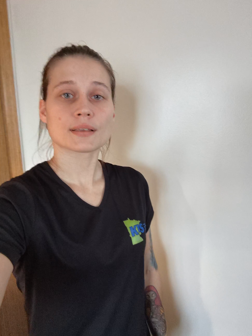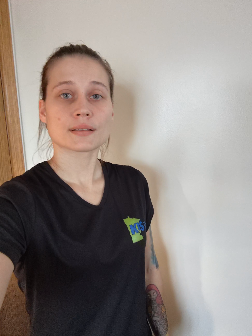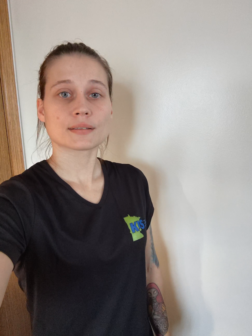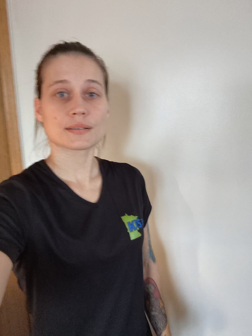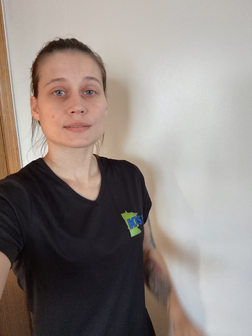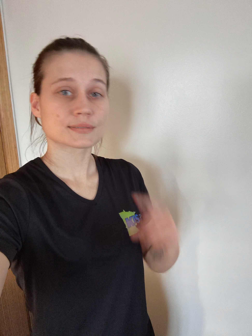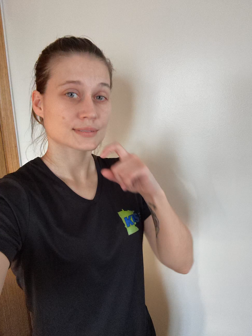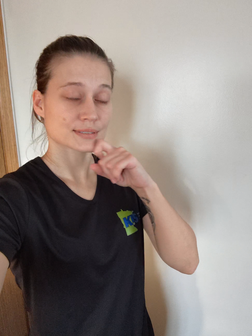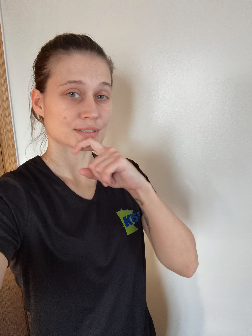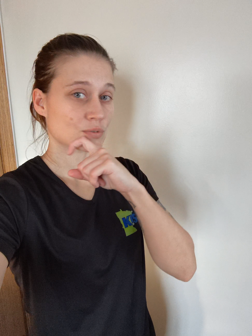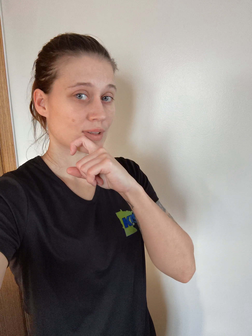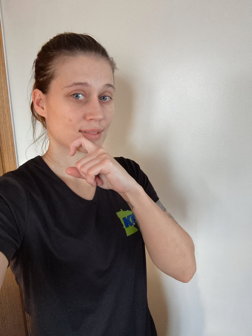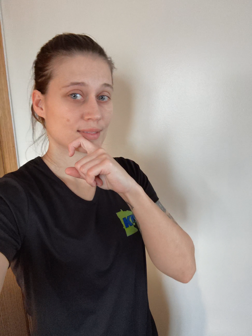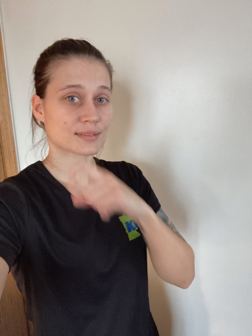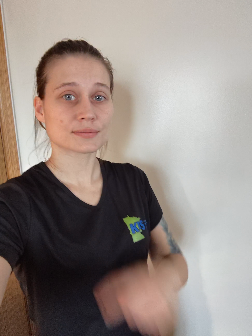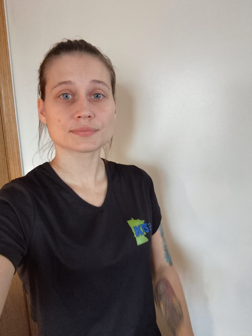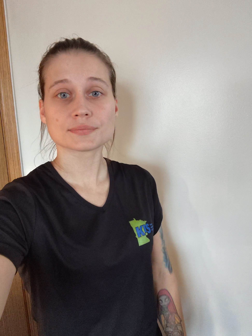cereal